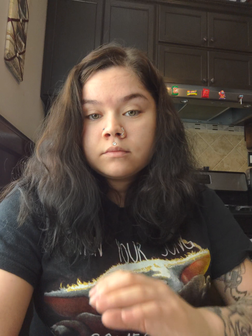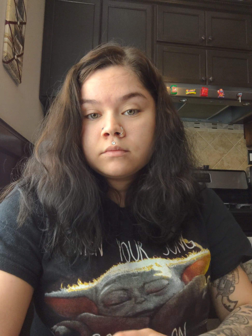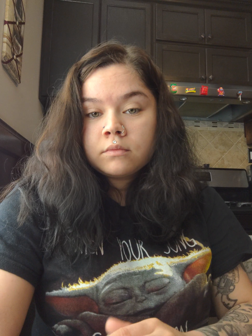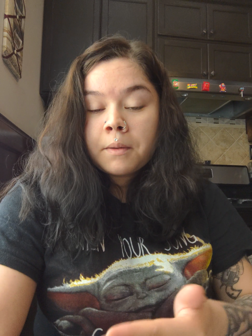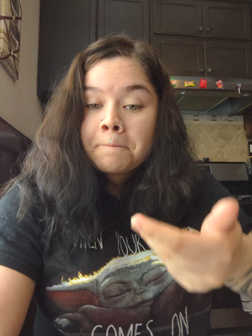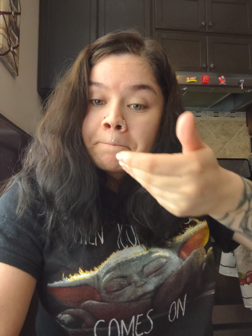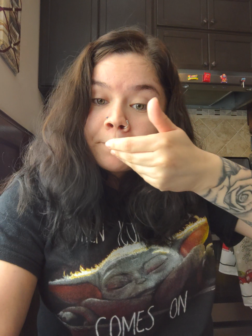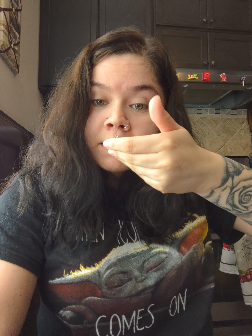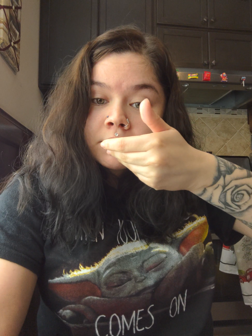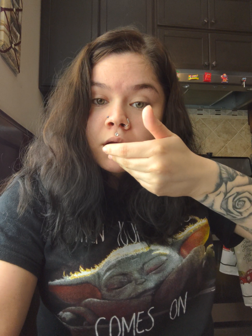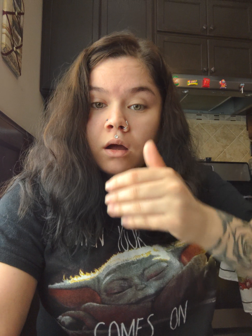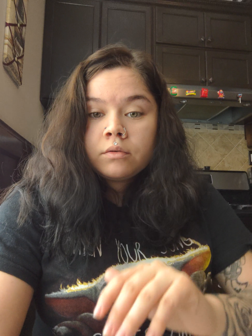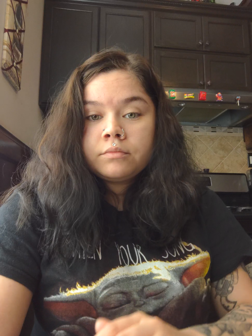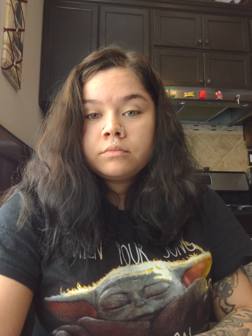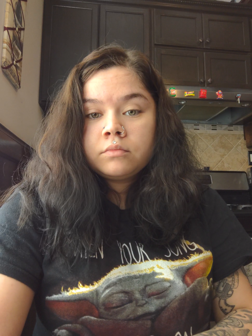pizza